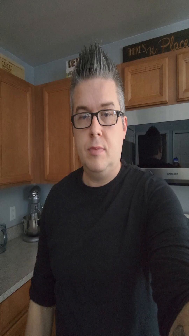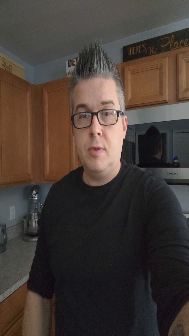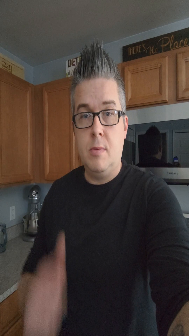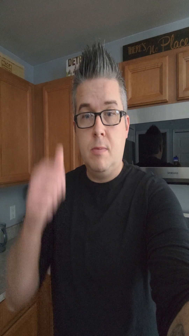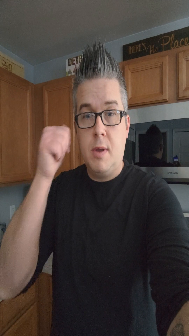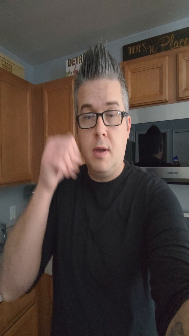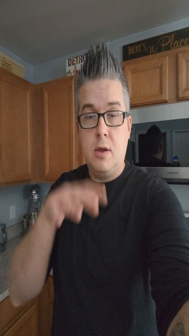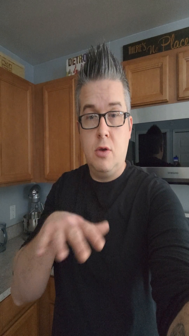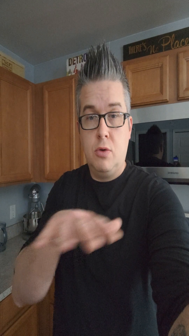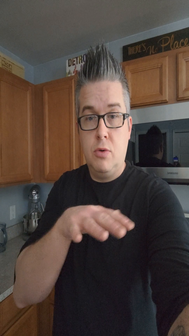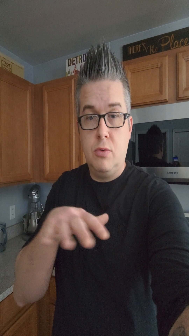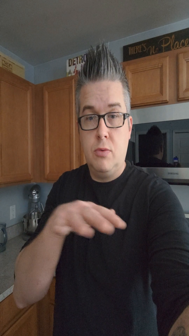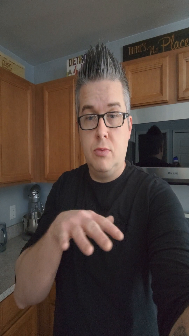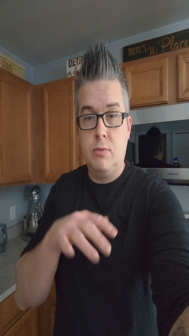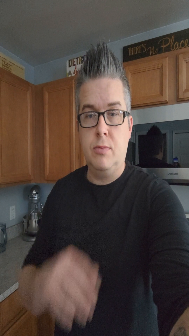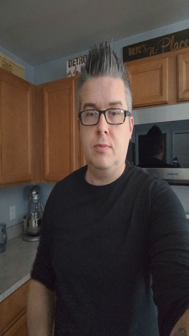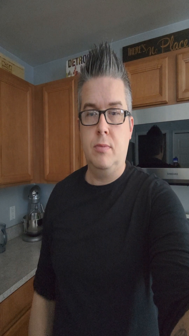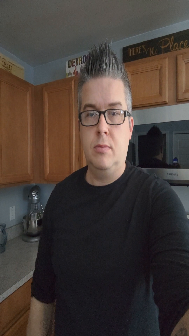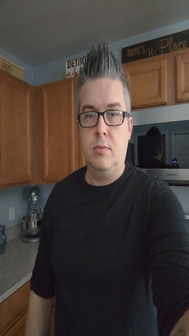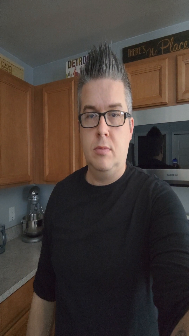backyard